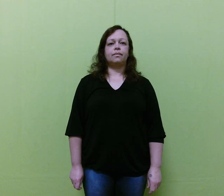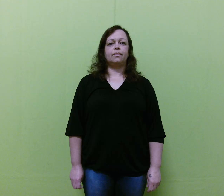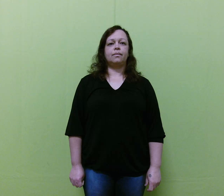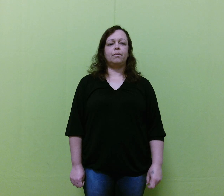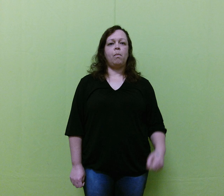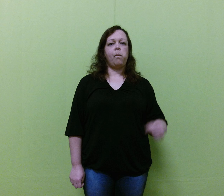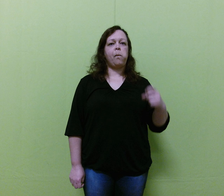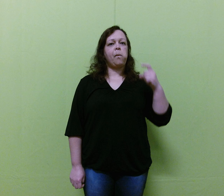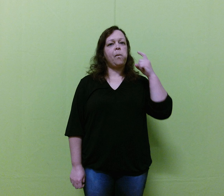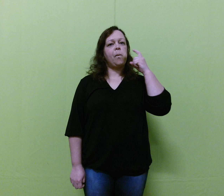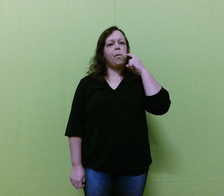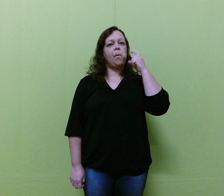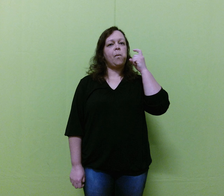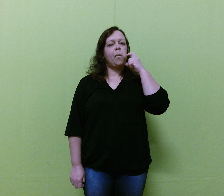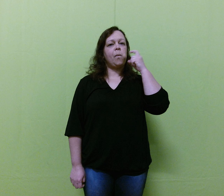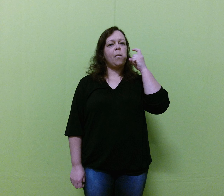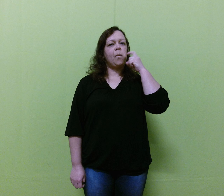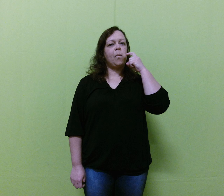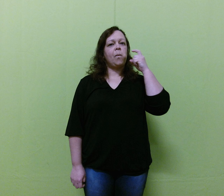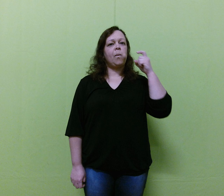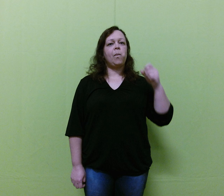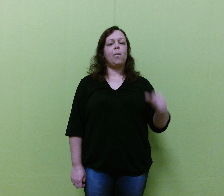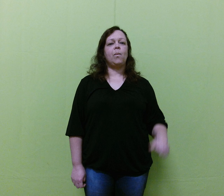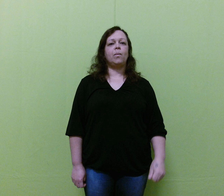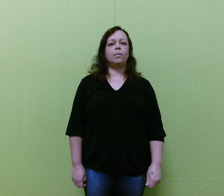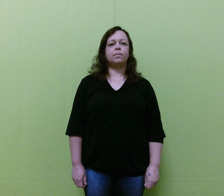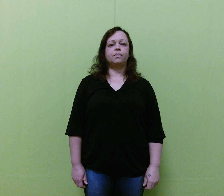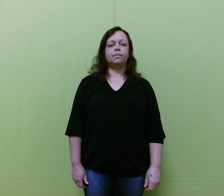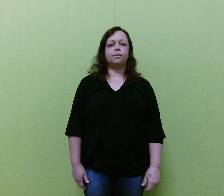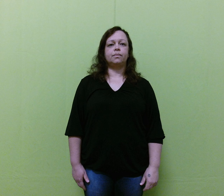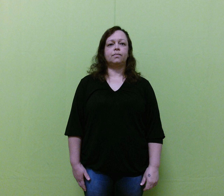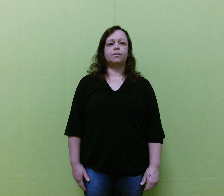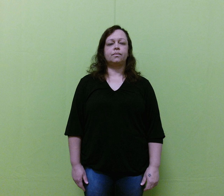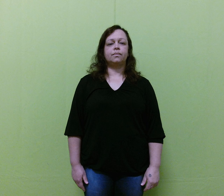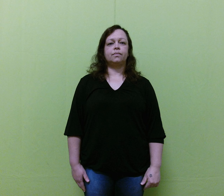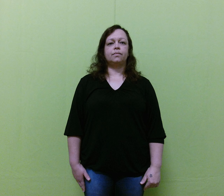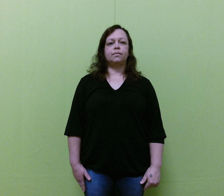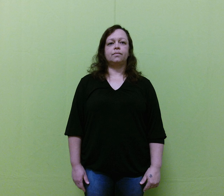bala